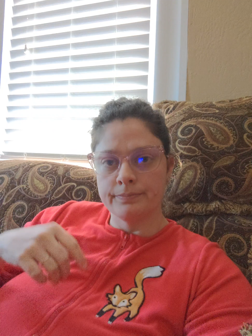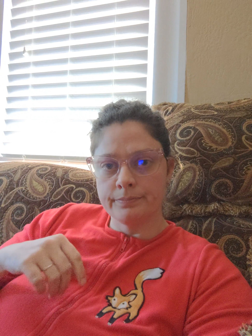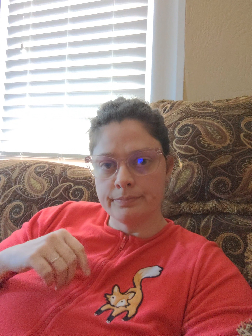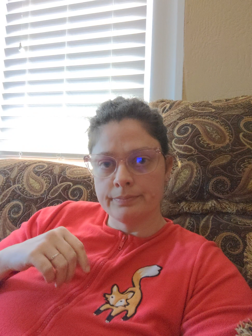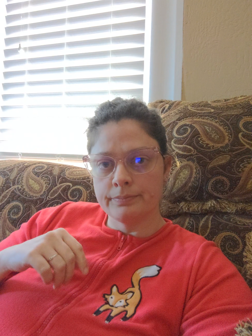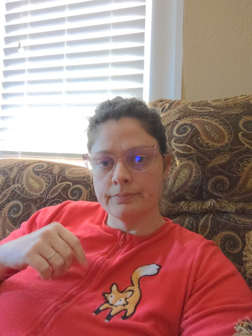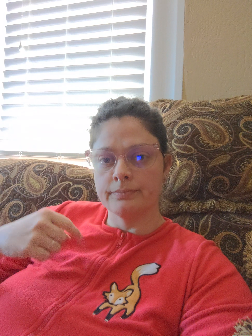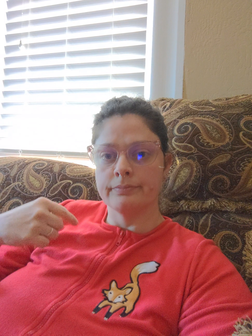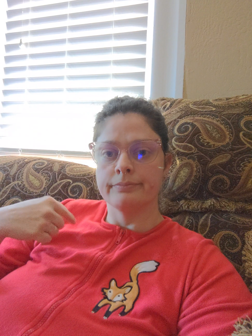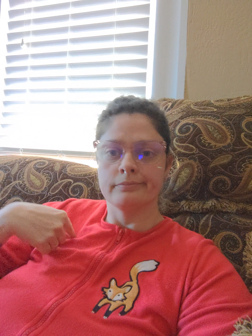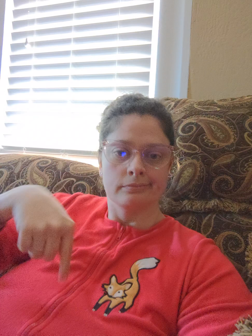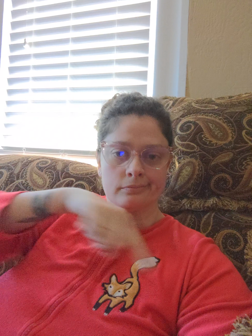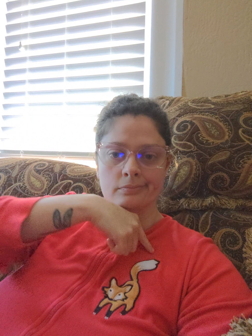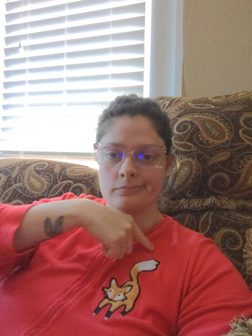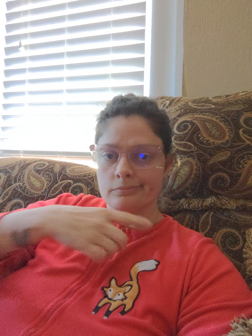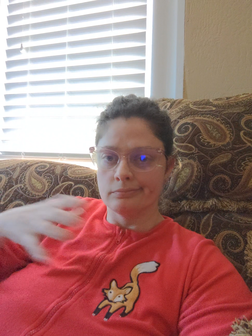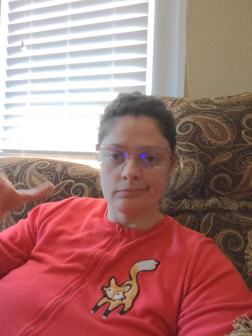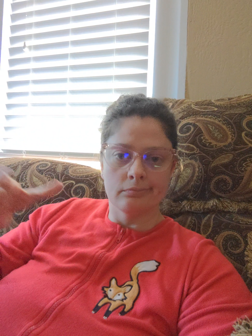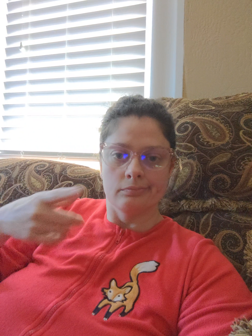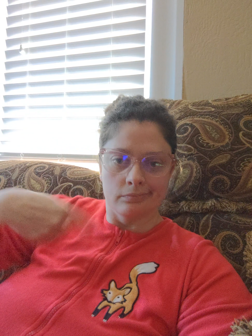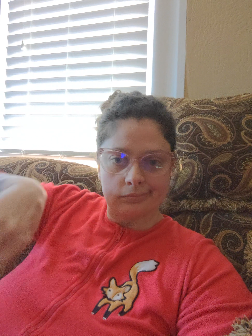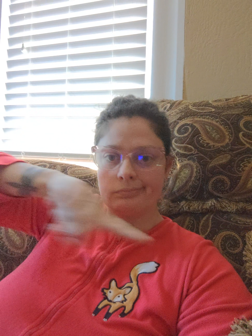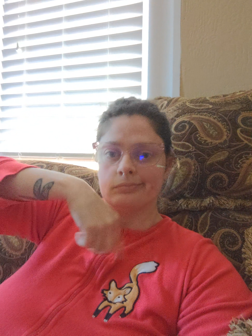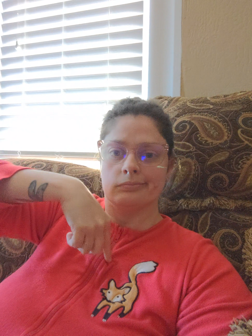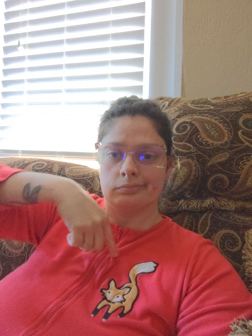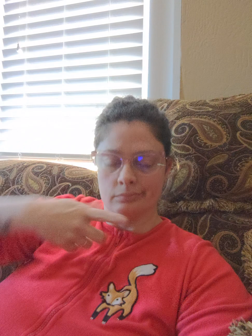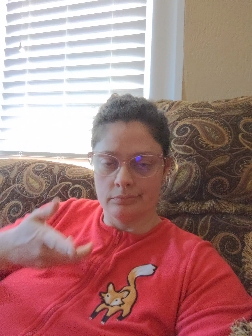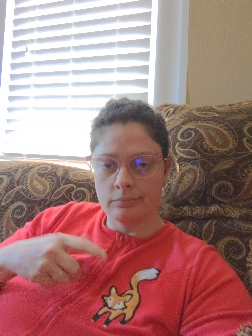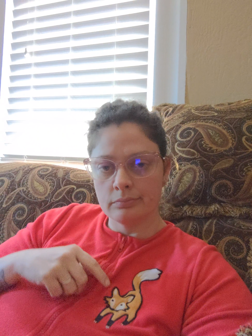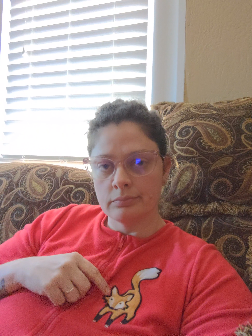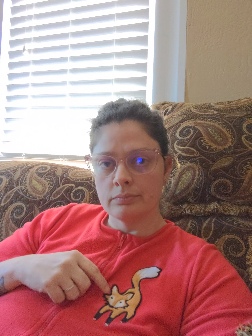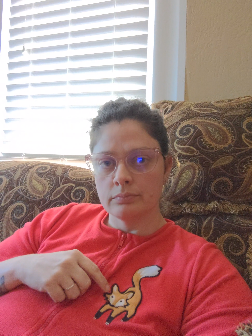we